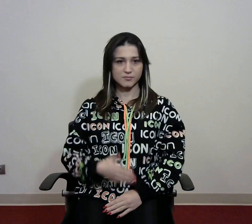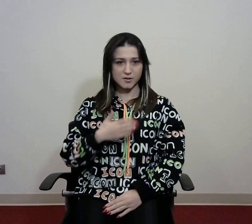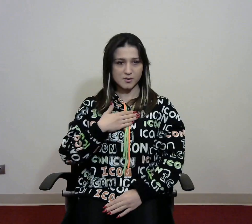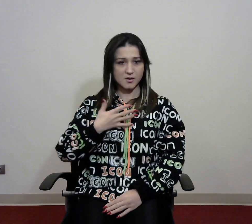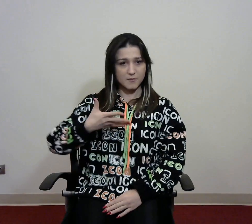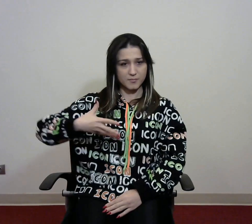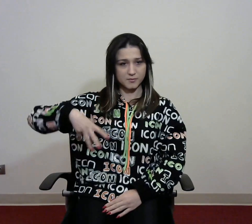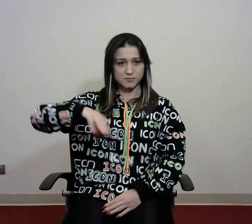biz